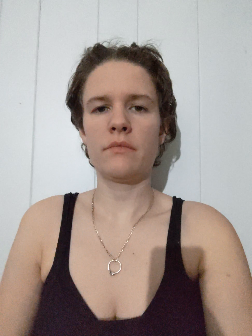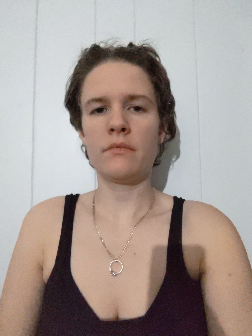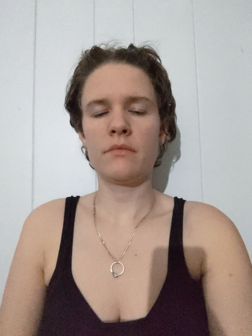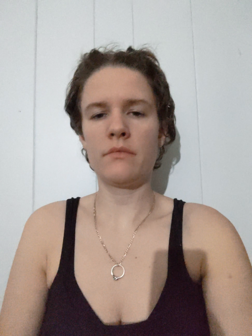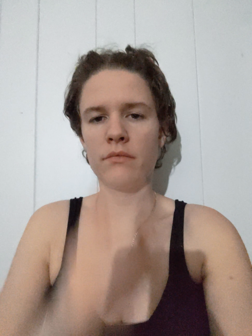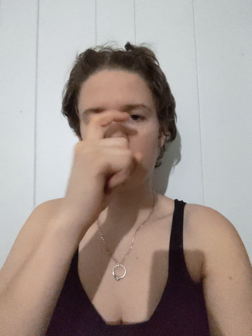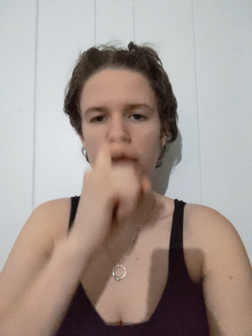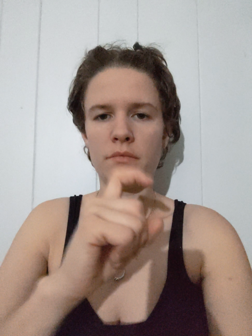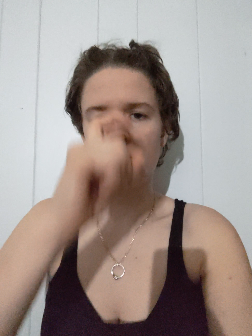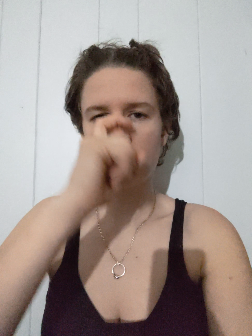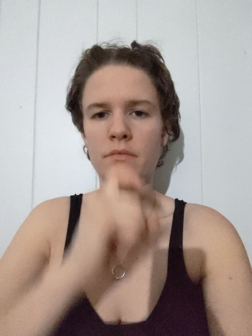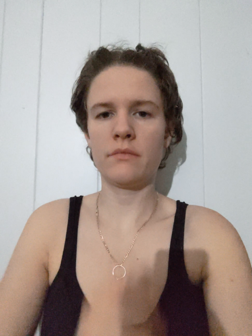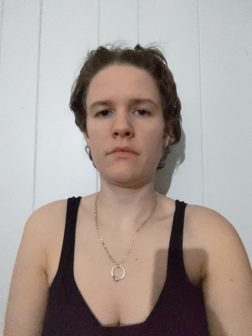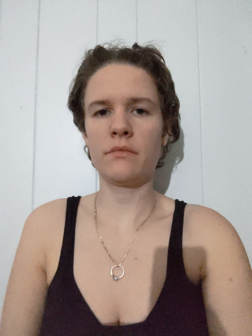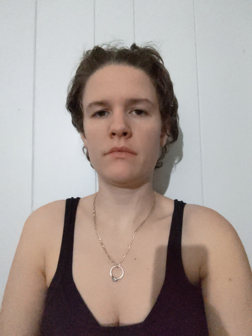doll